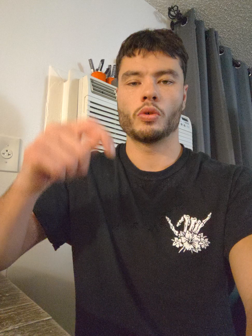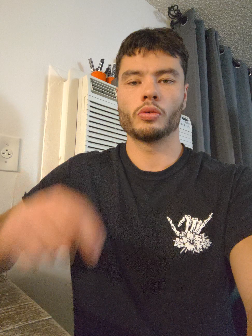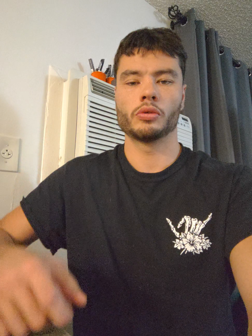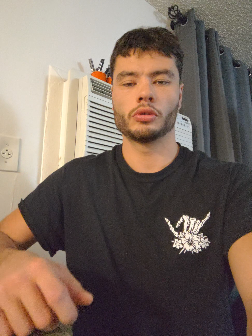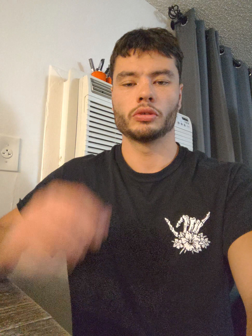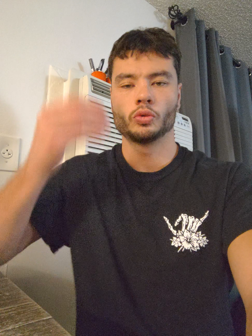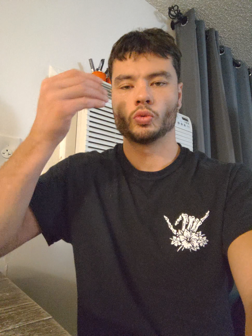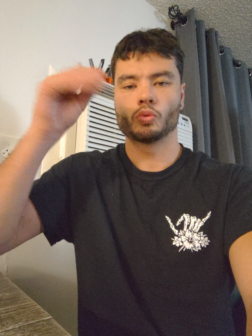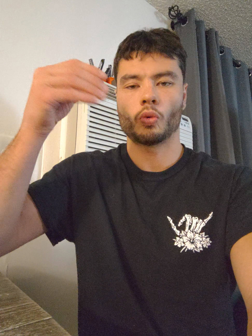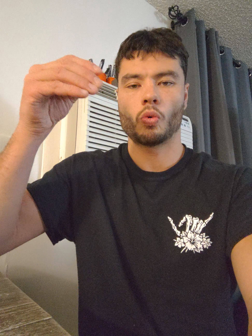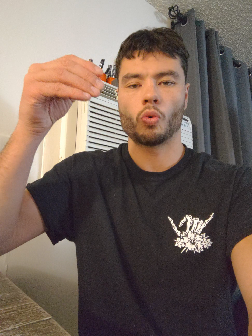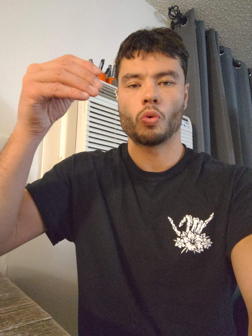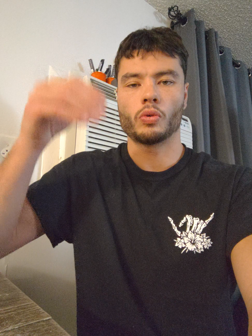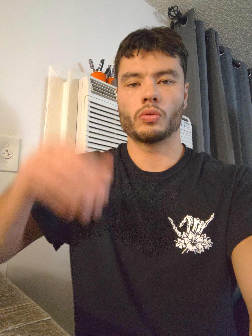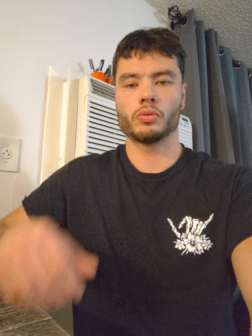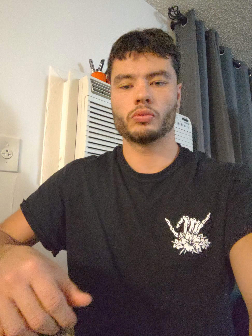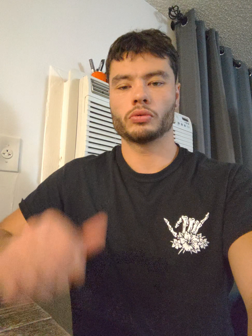store